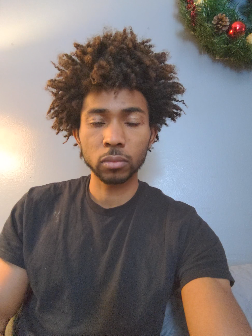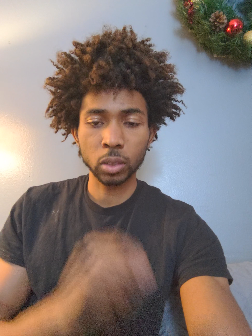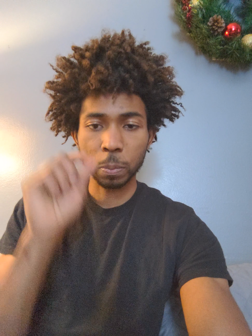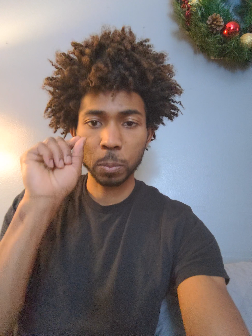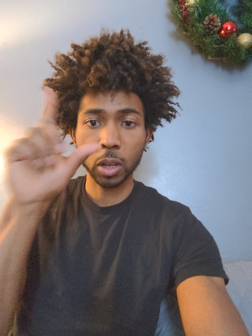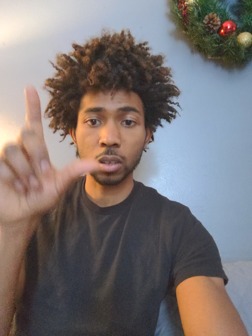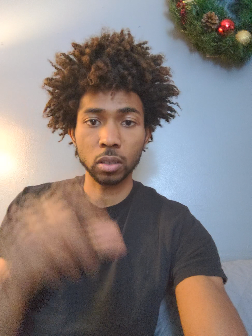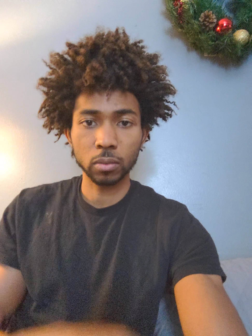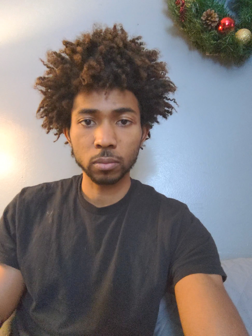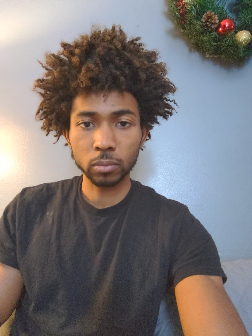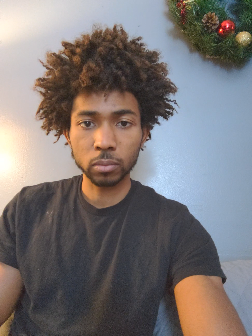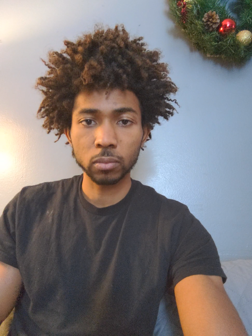wake